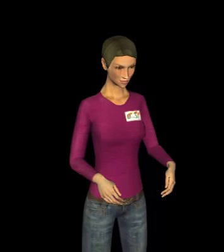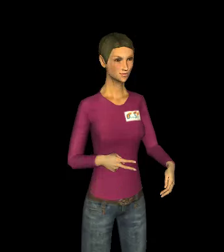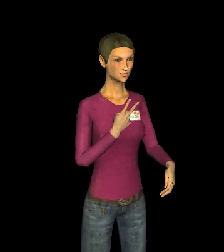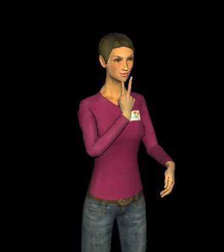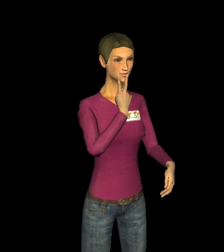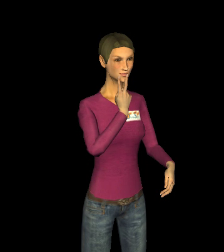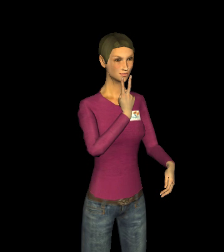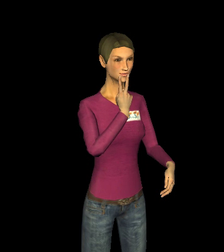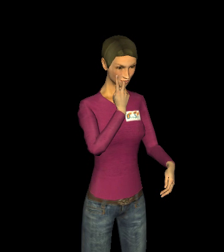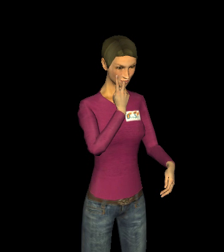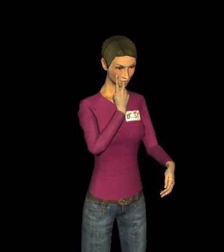يدخن